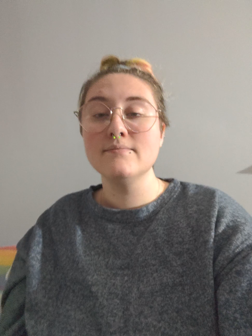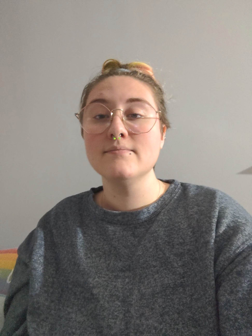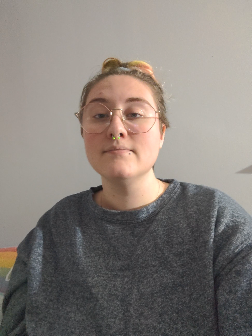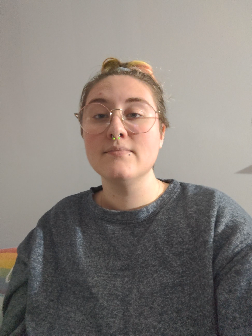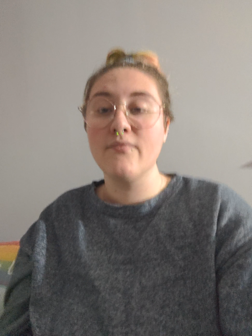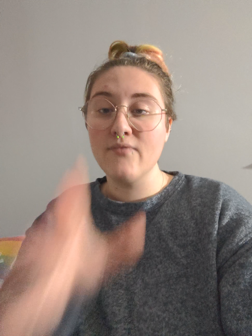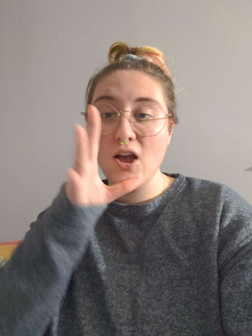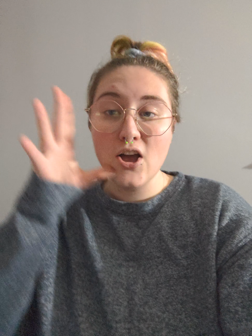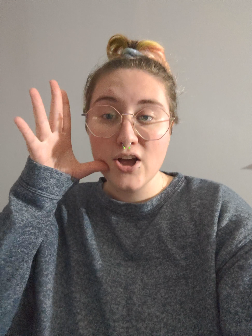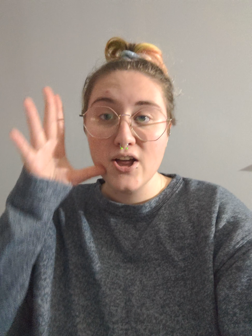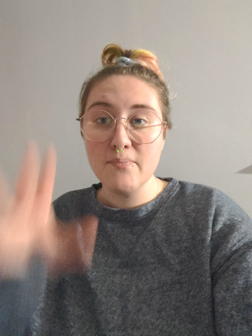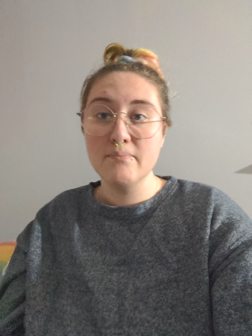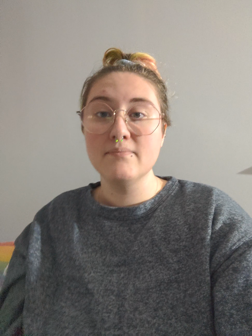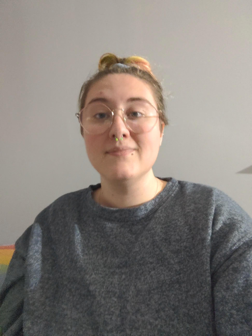farm